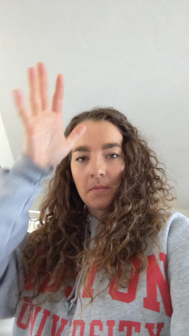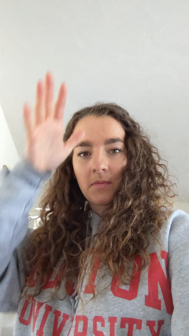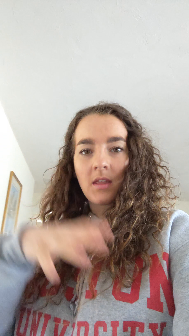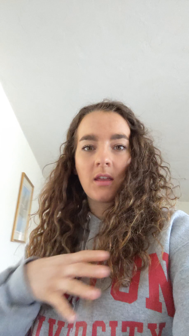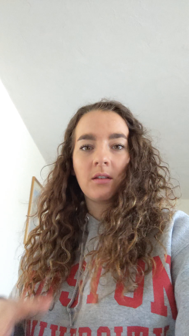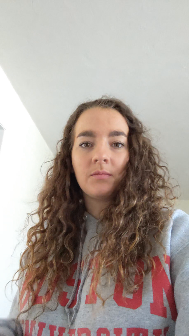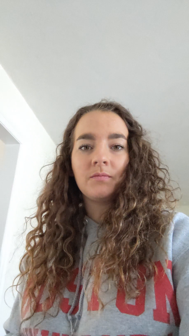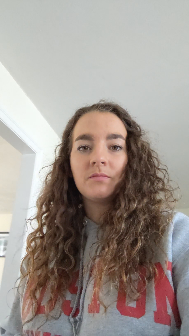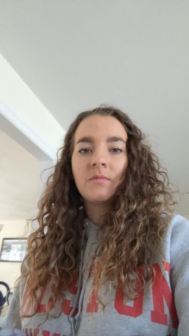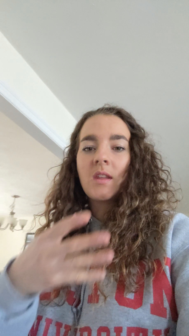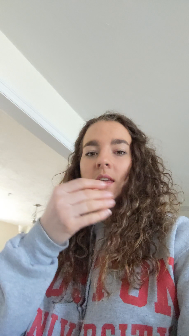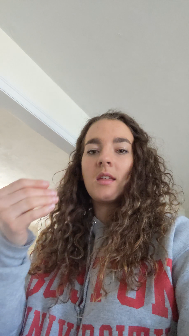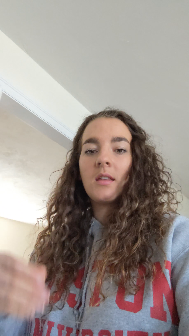and